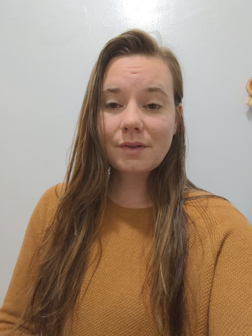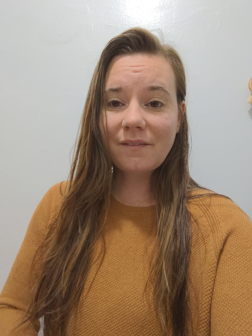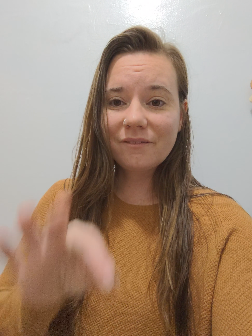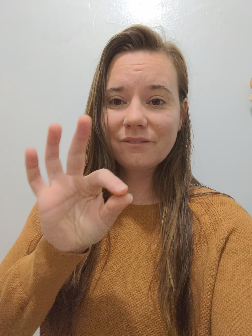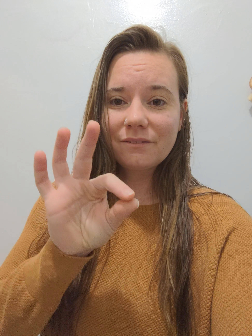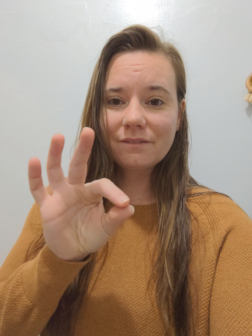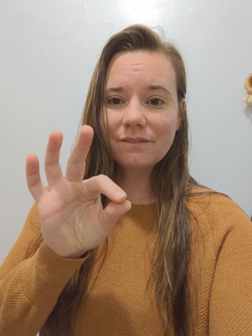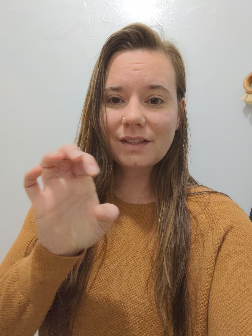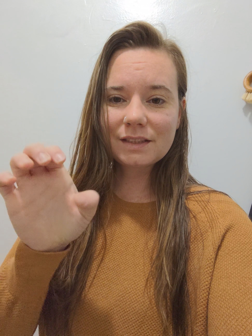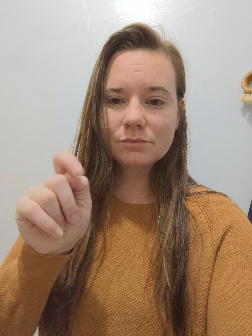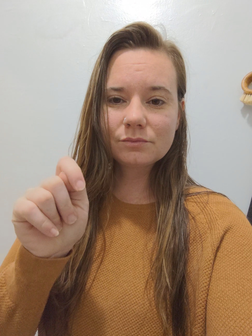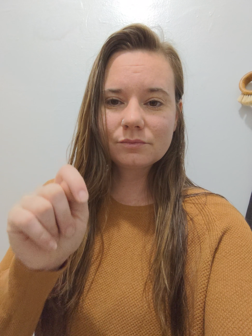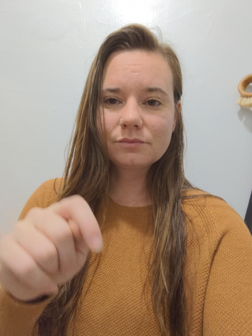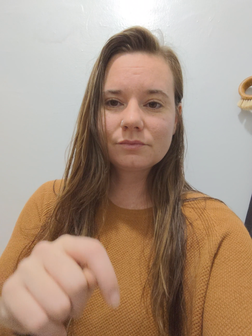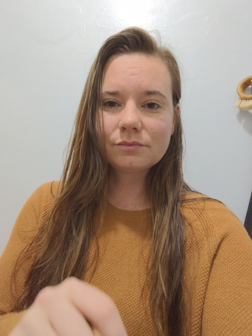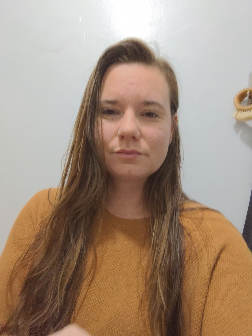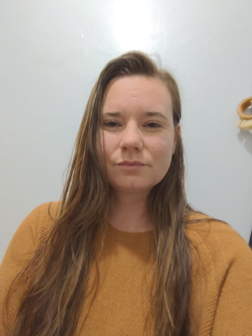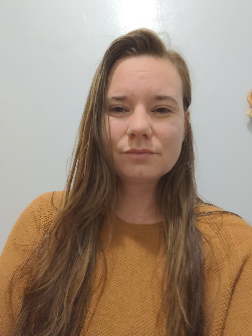feet